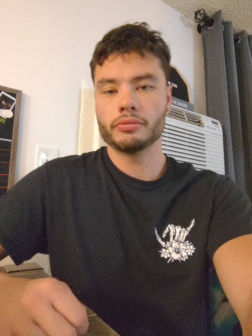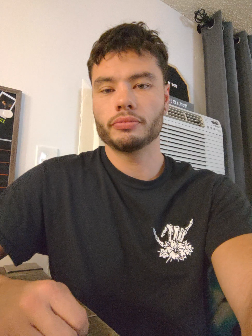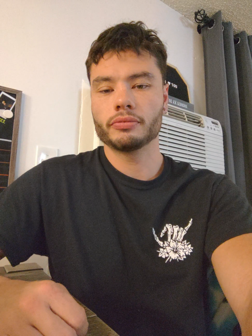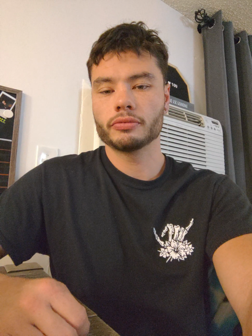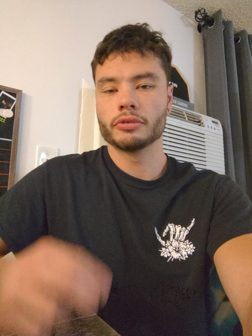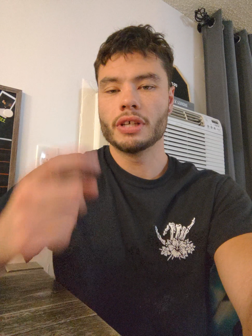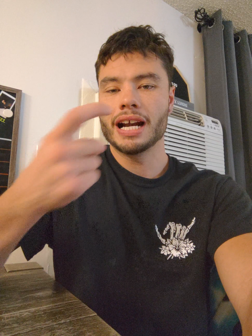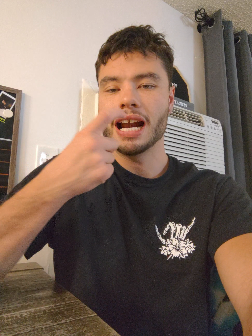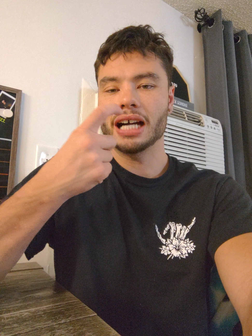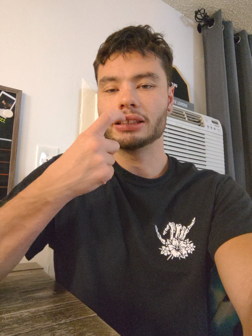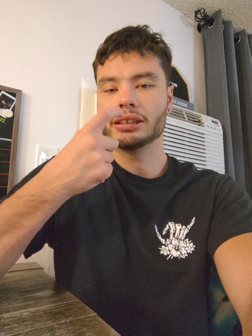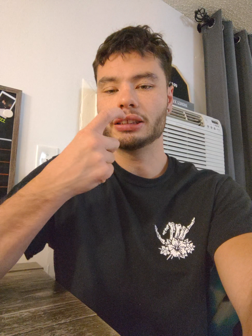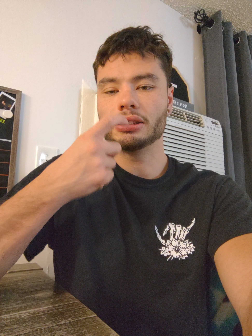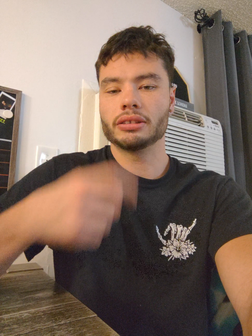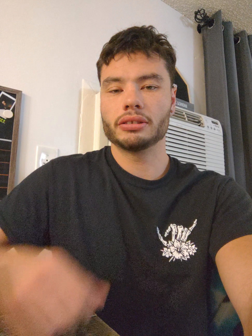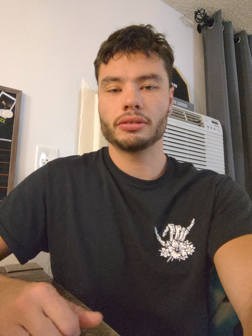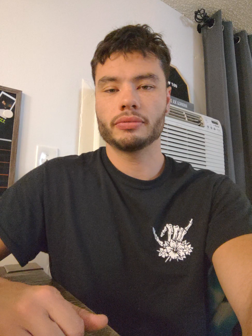window